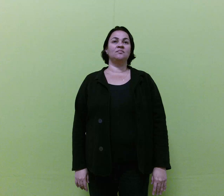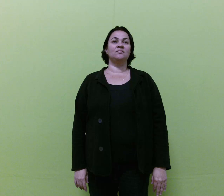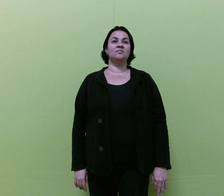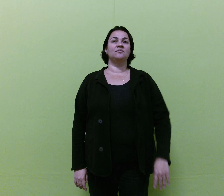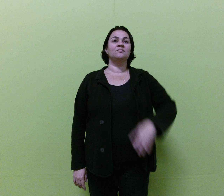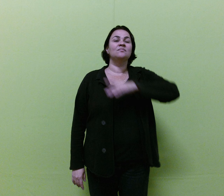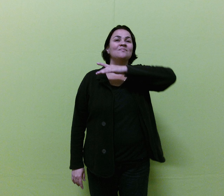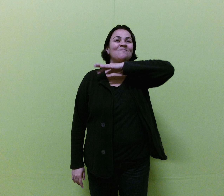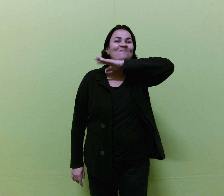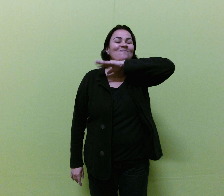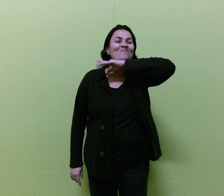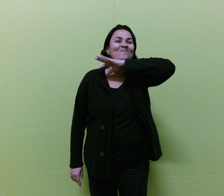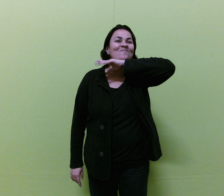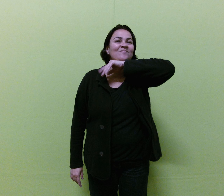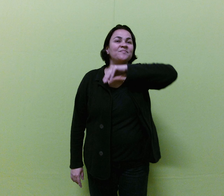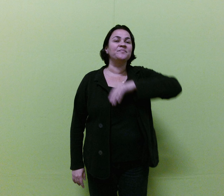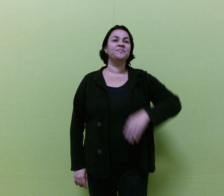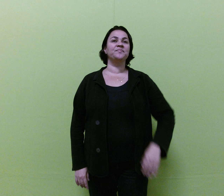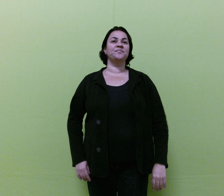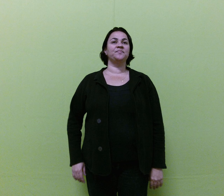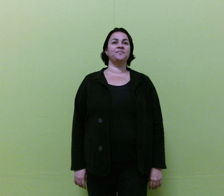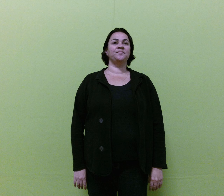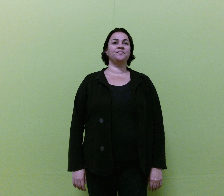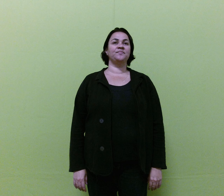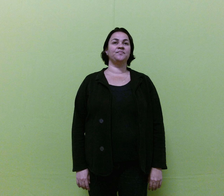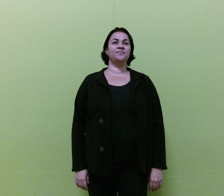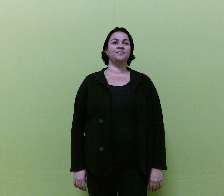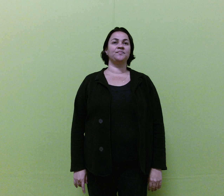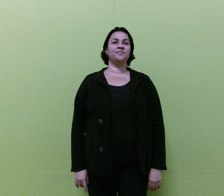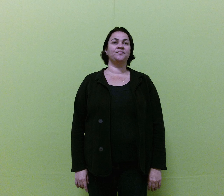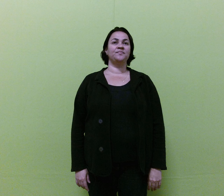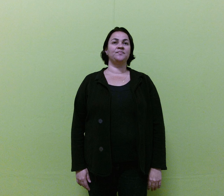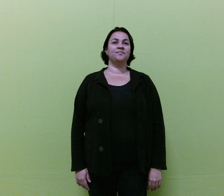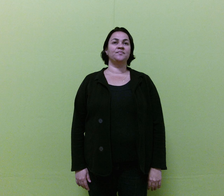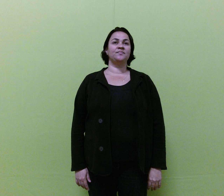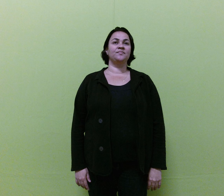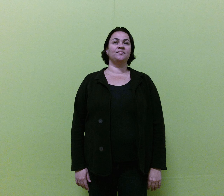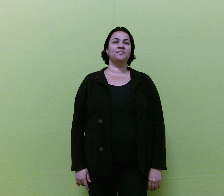ruim